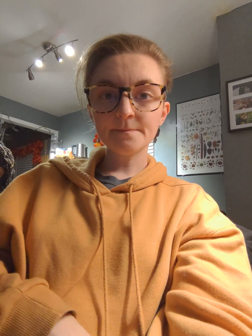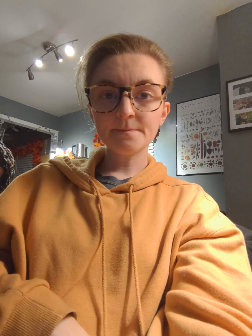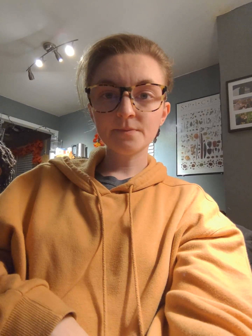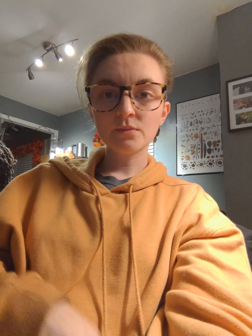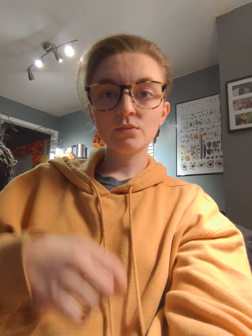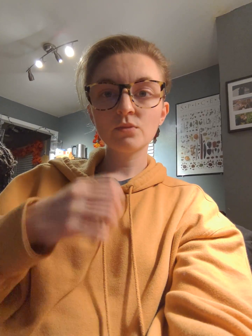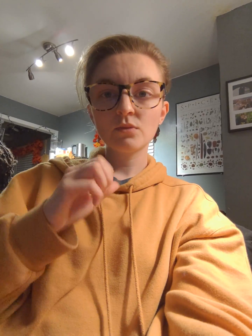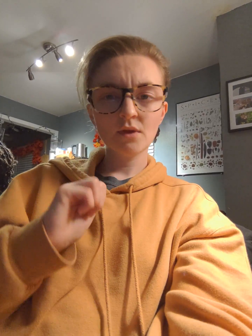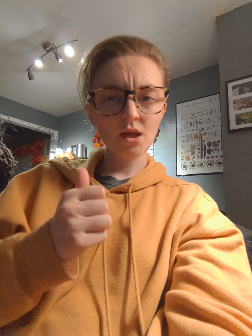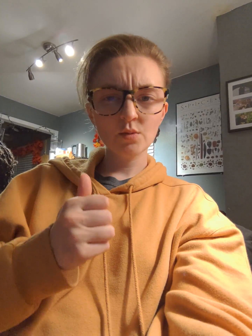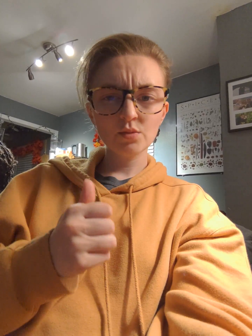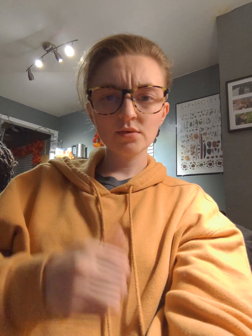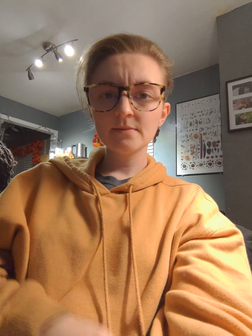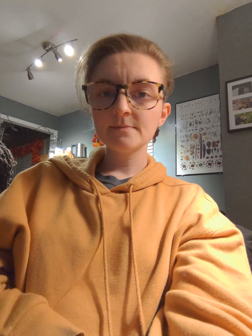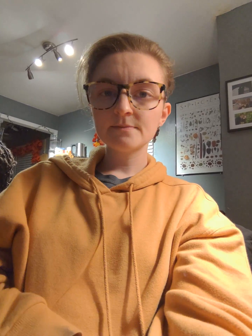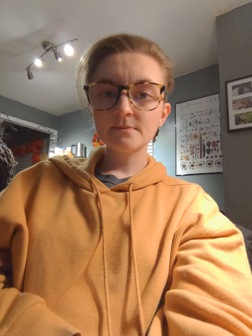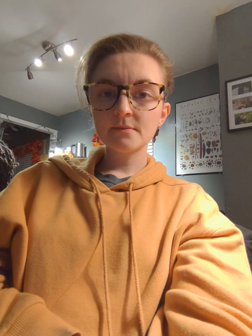how